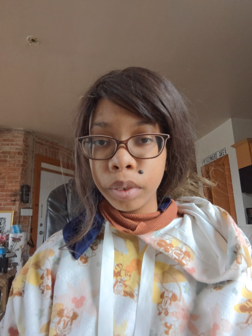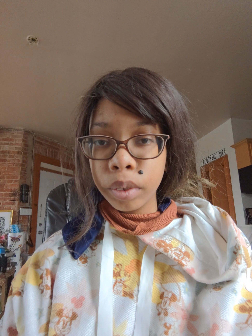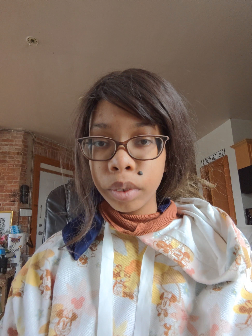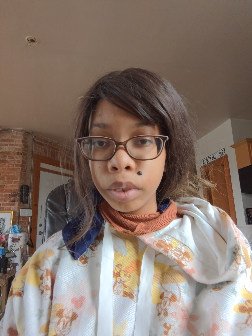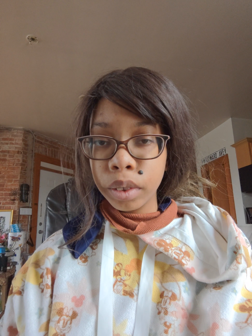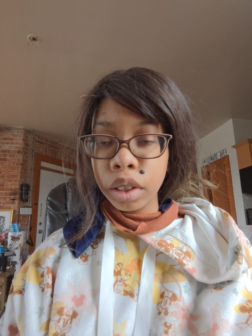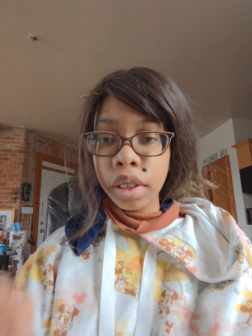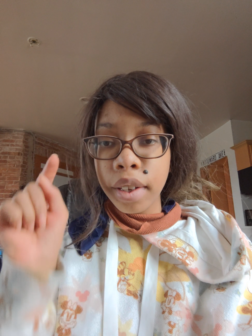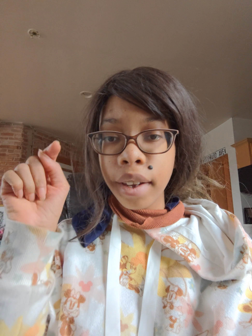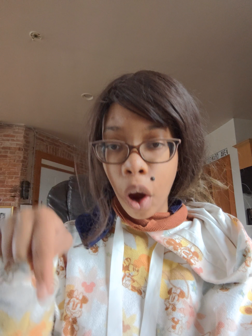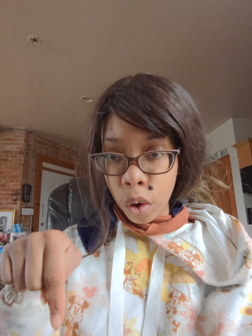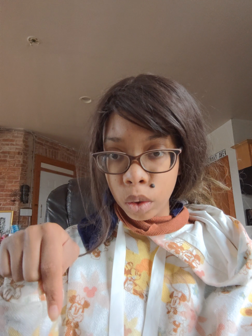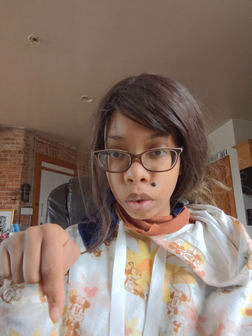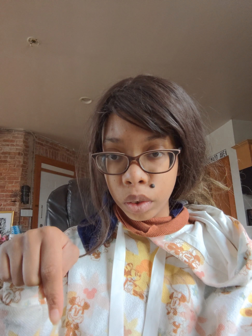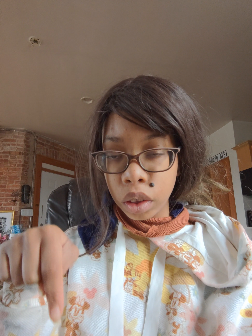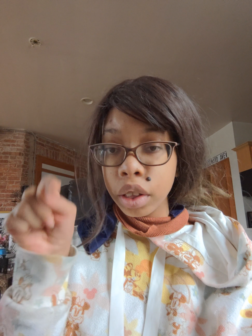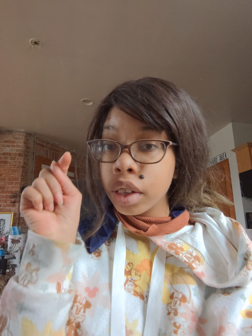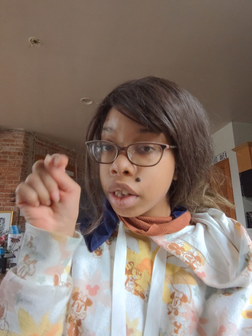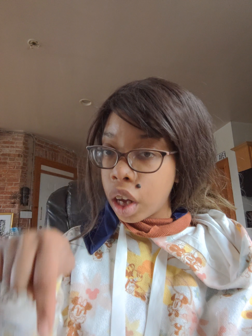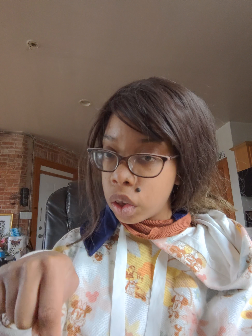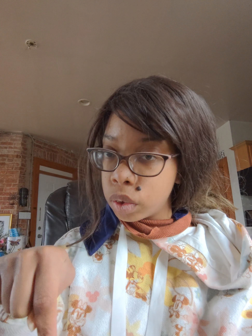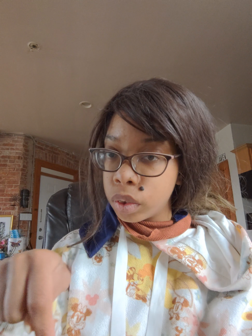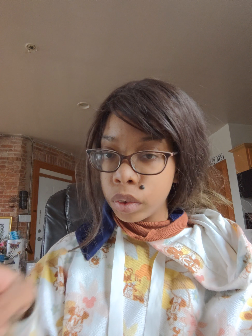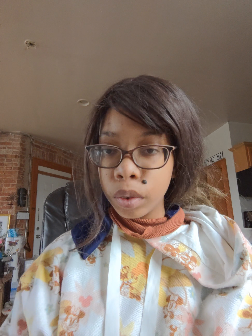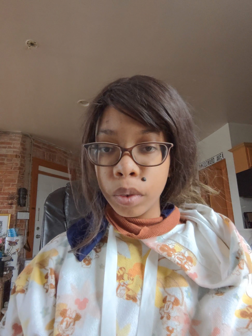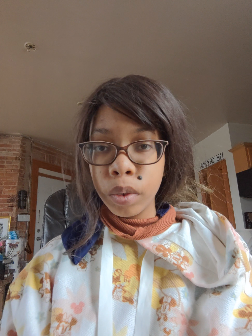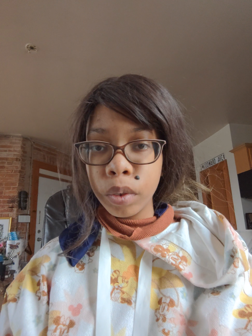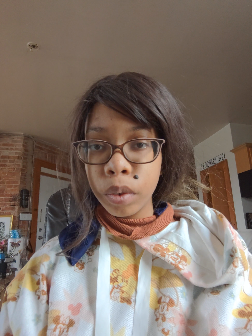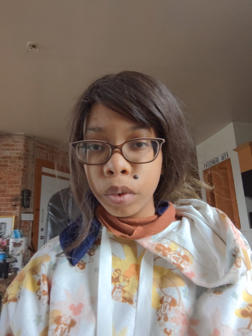down